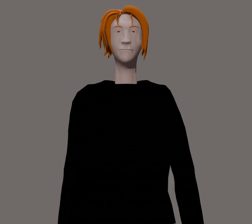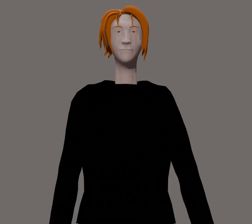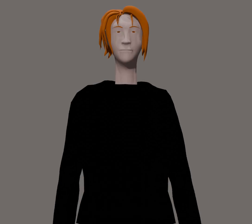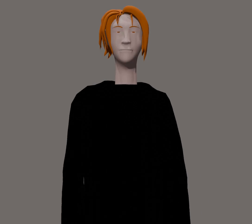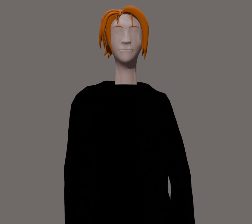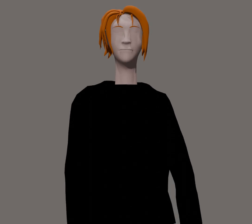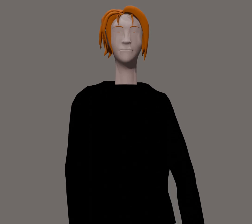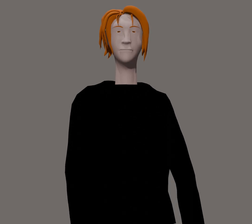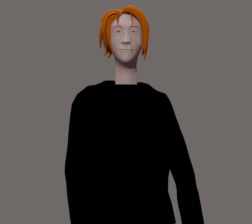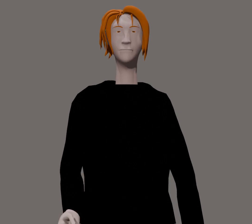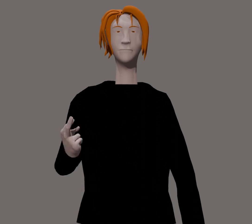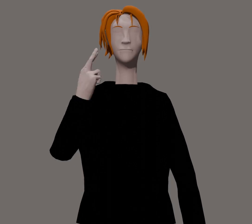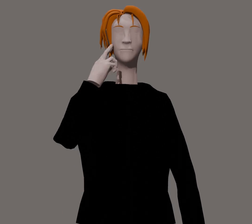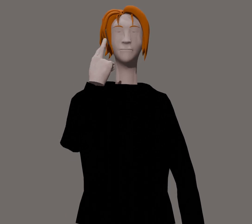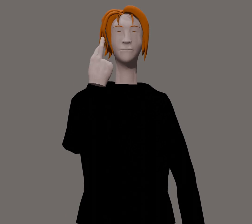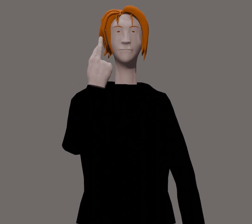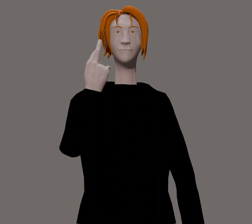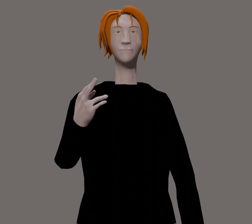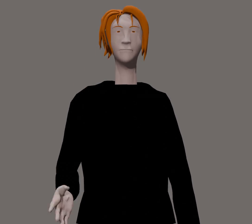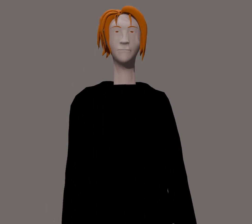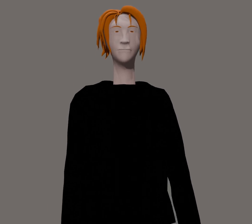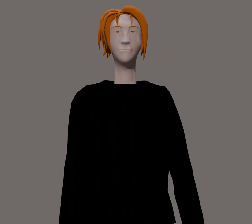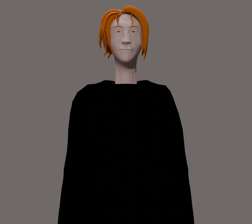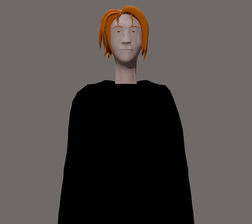Close Friend